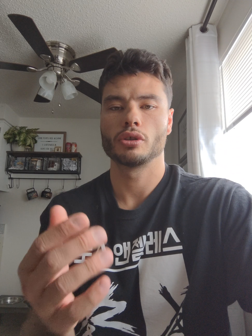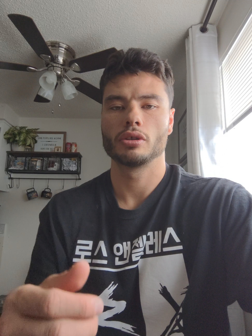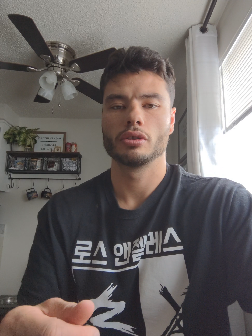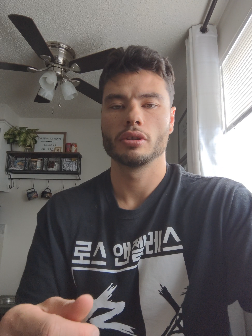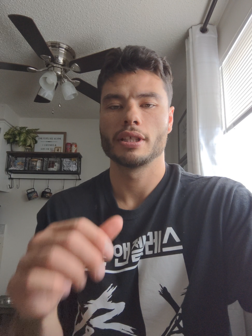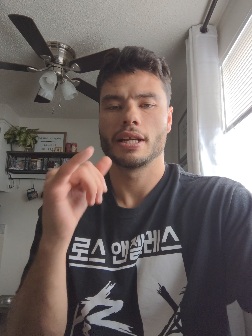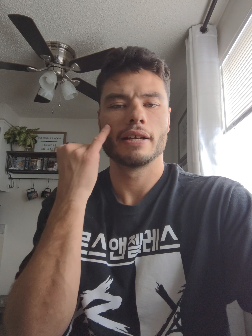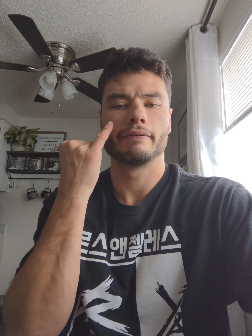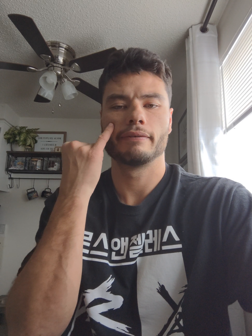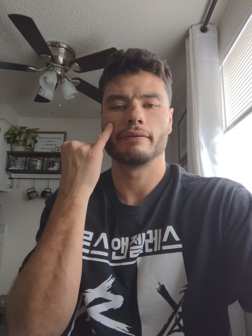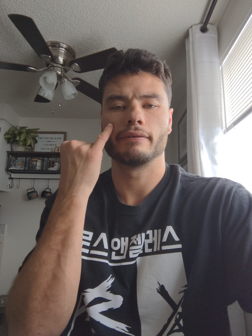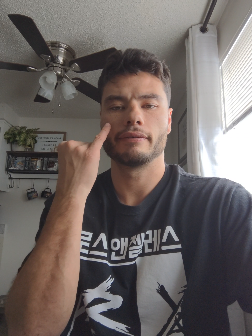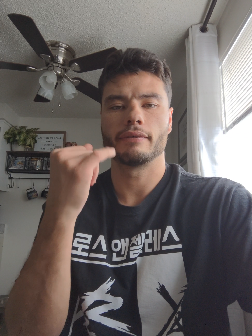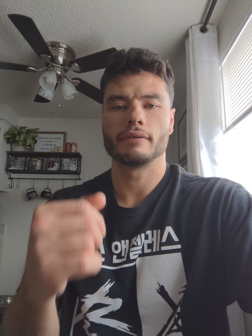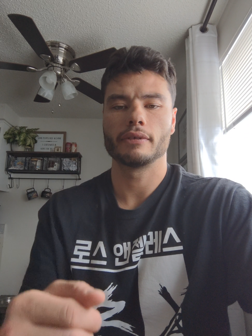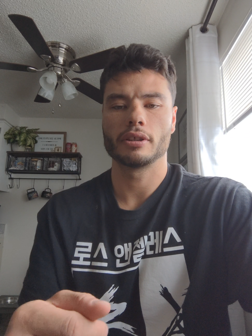if